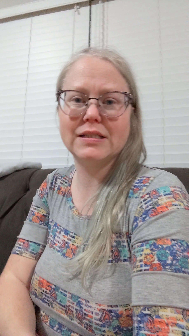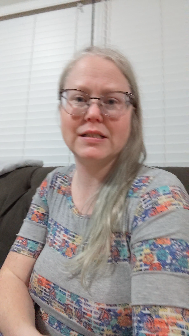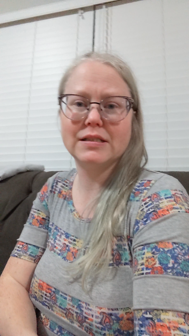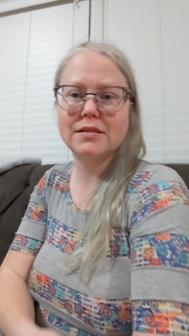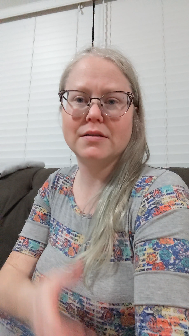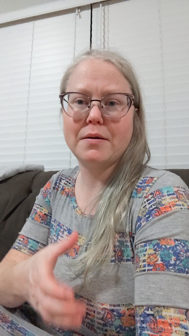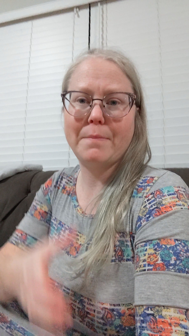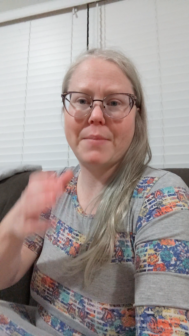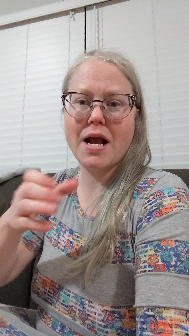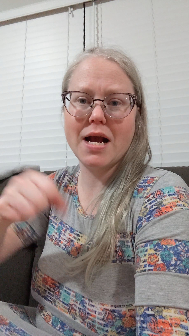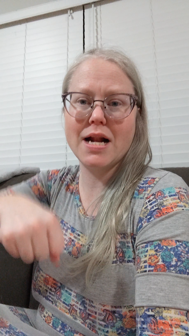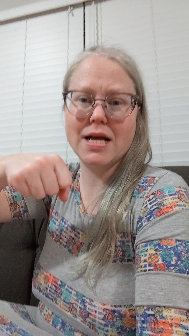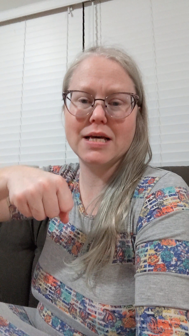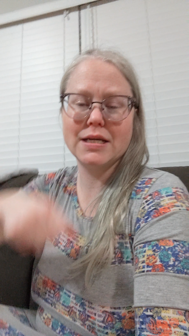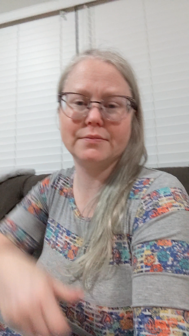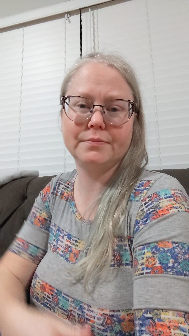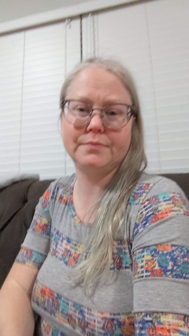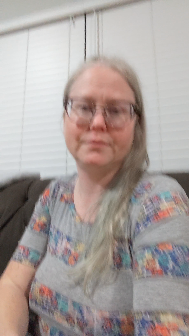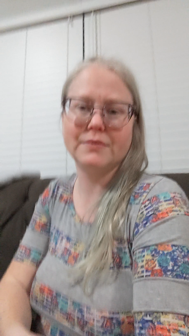bucket